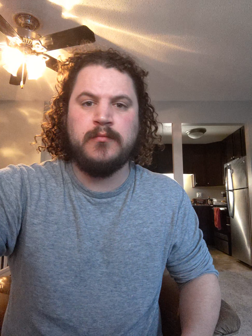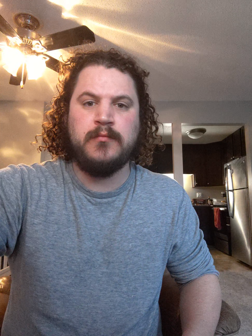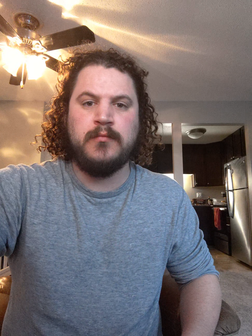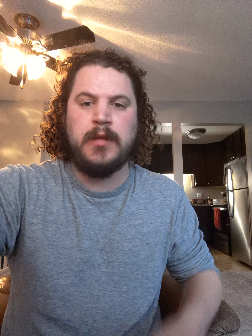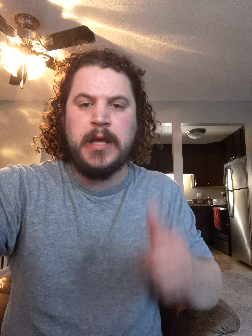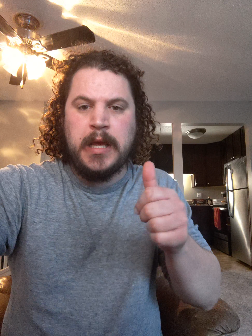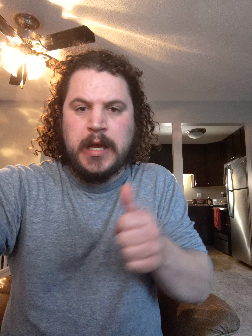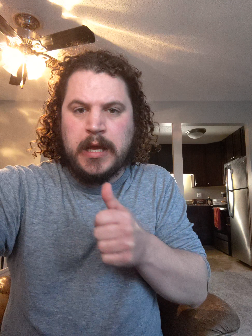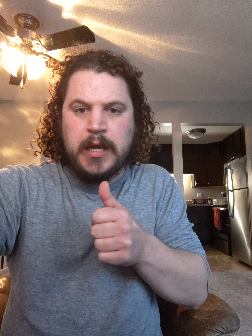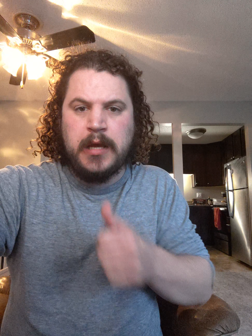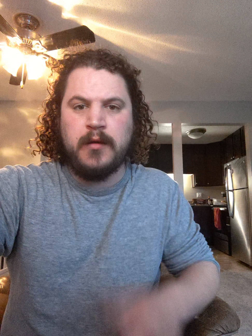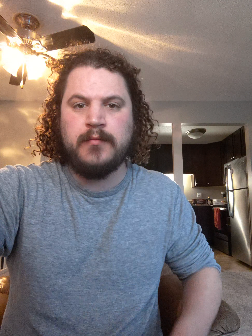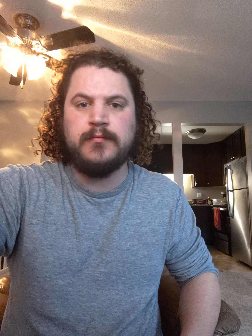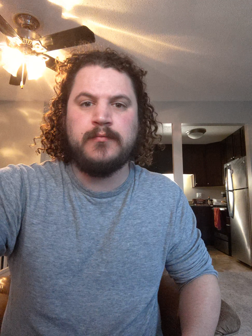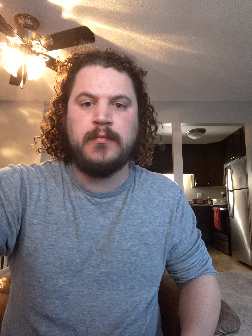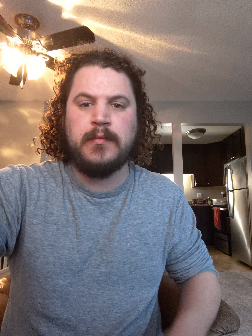hide